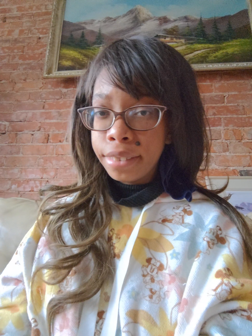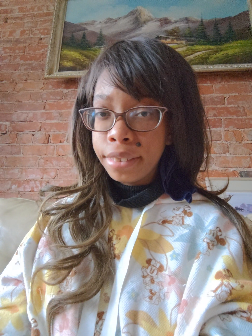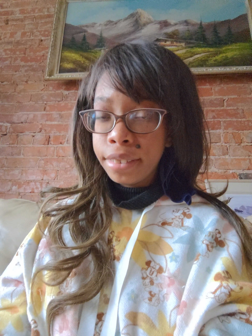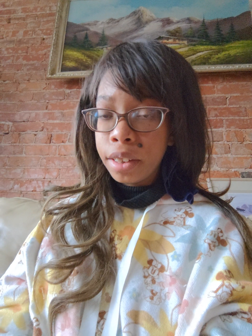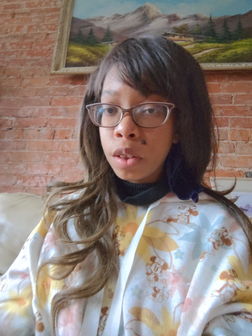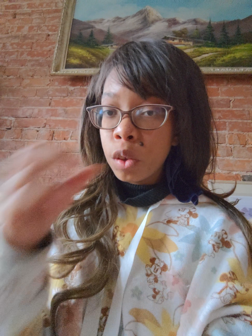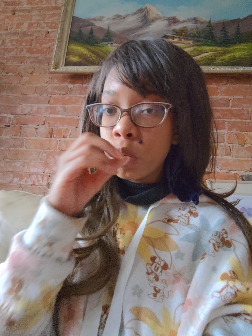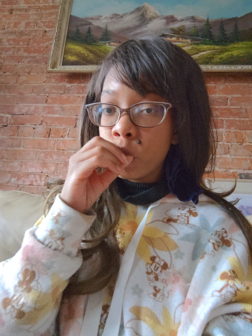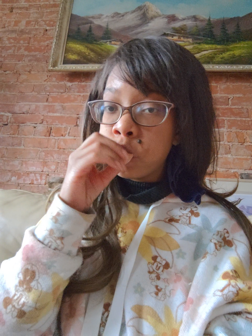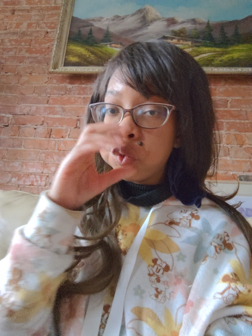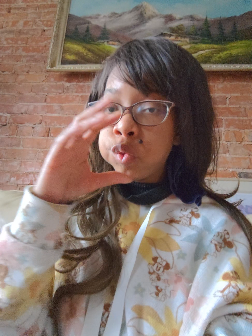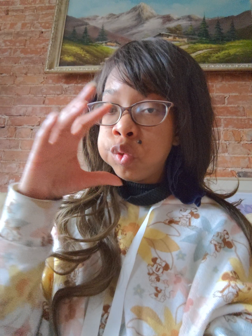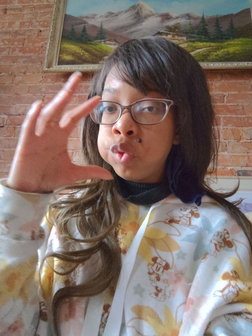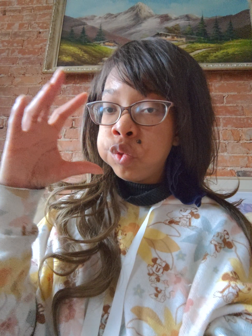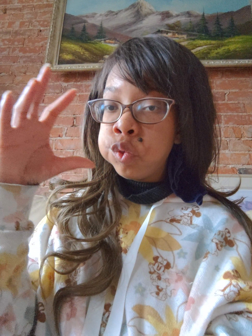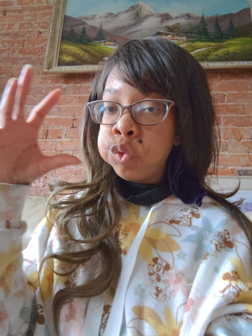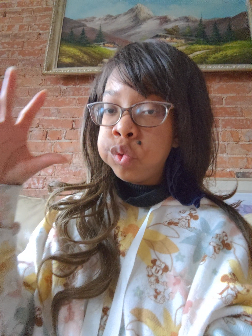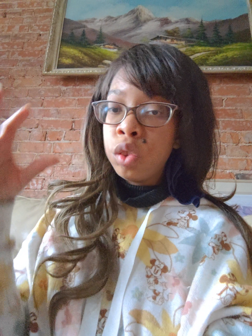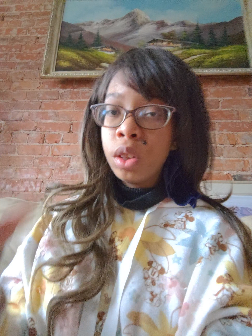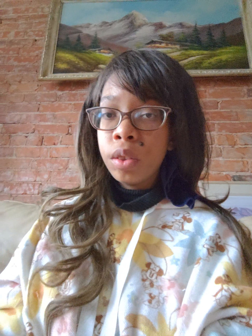balloon